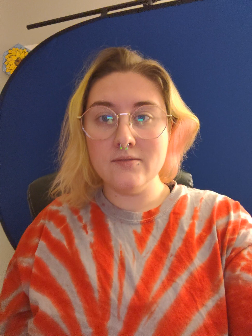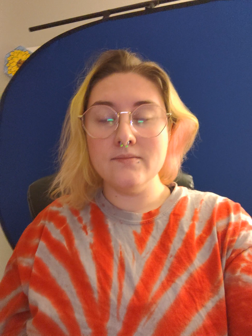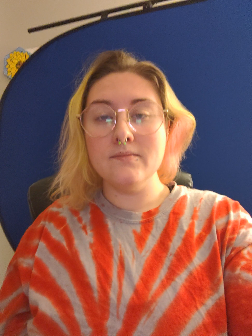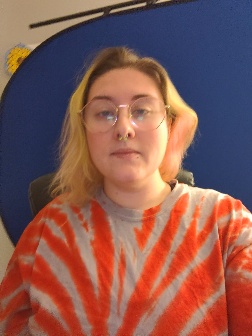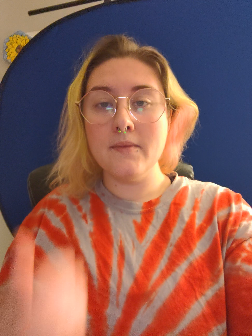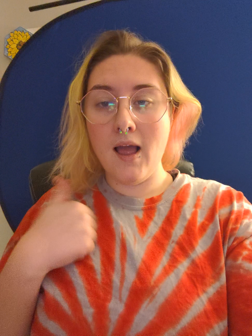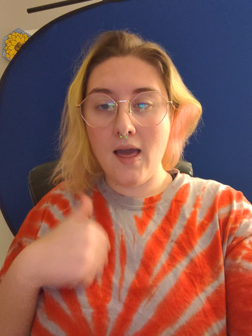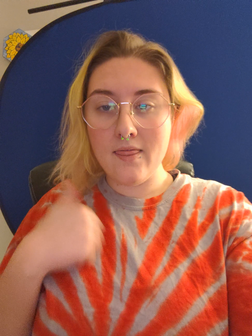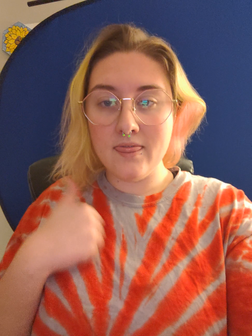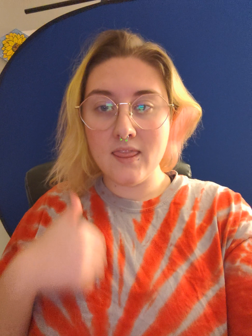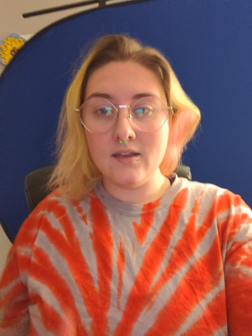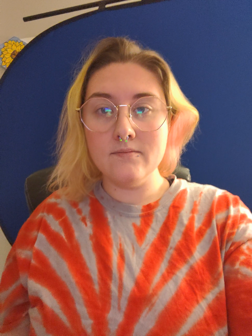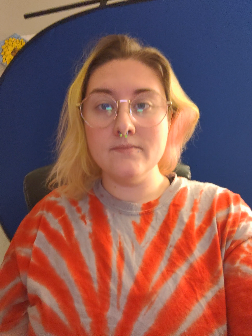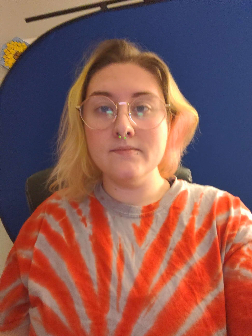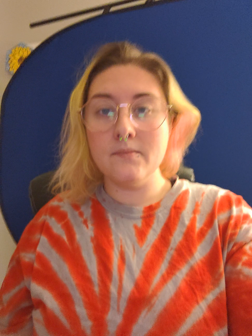bath